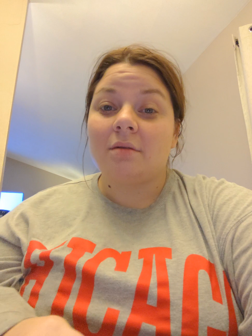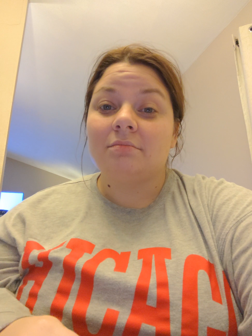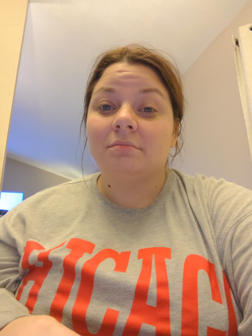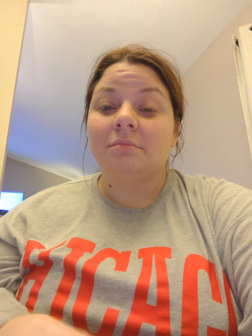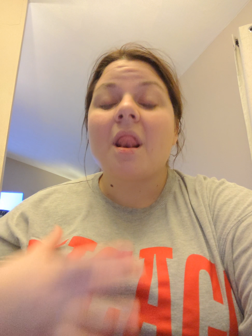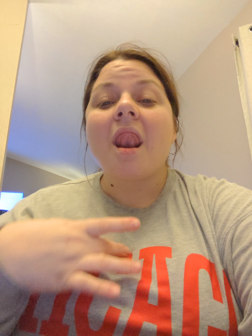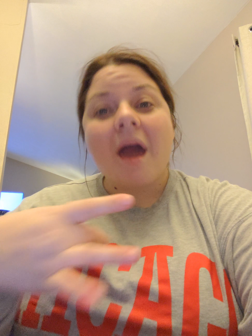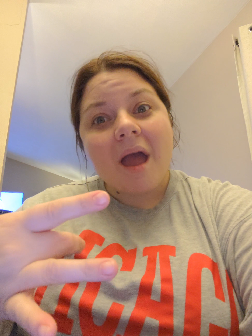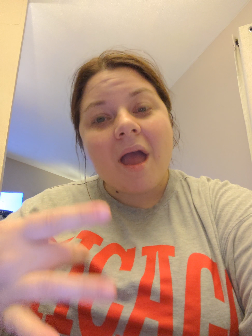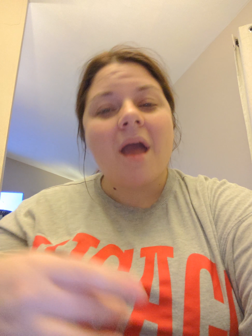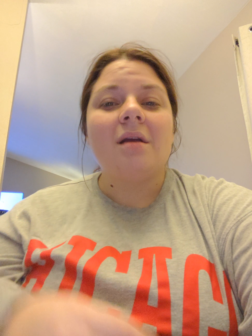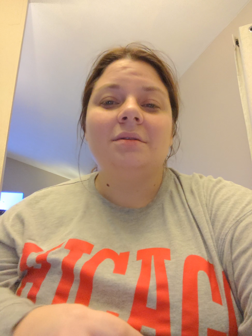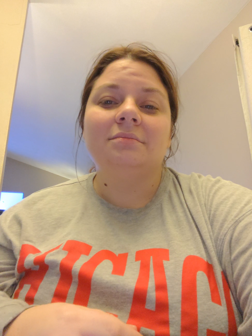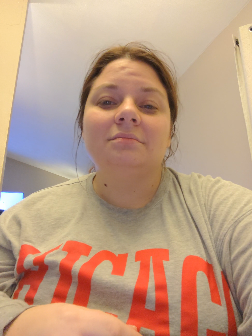like